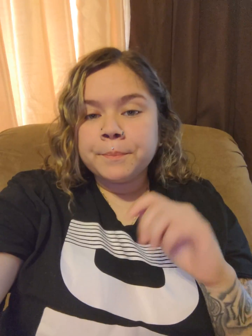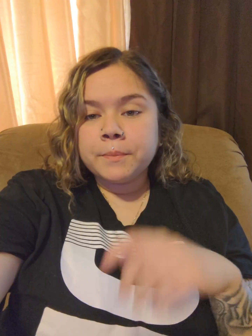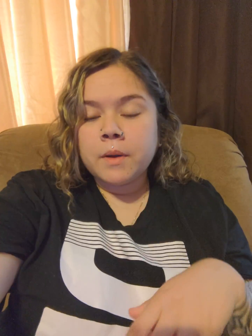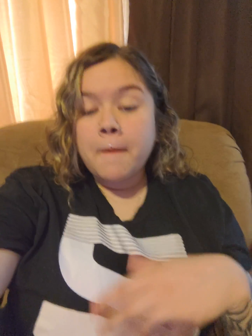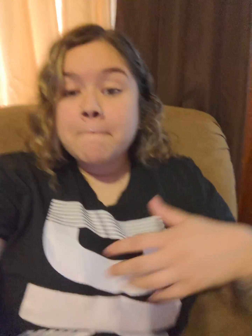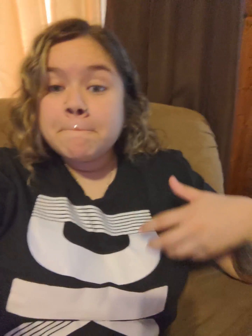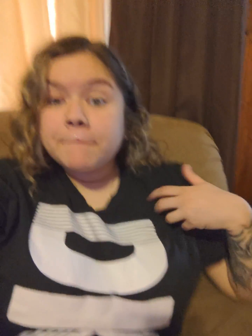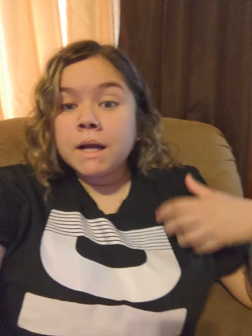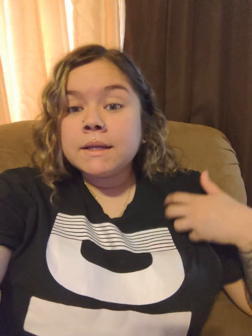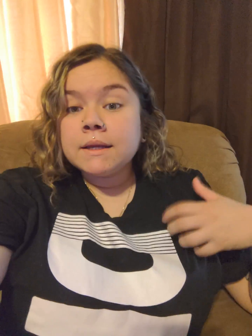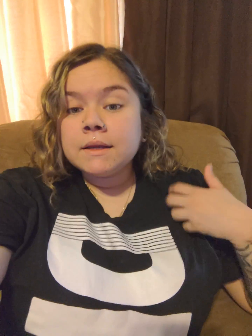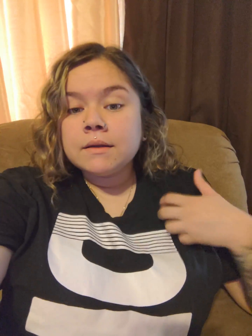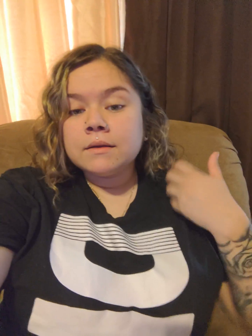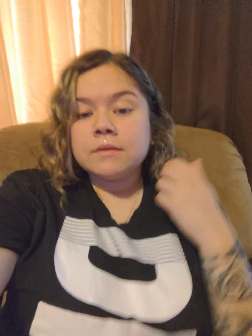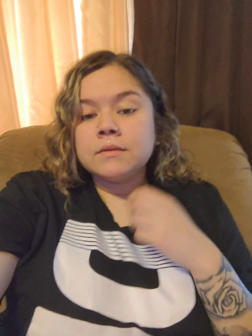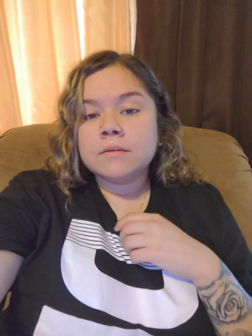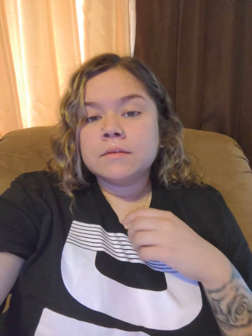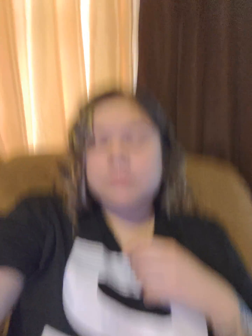monkey